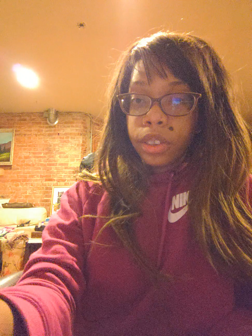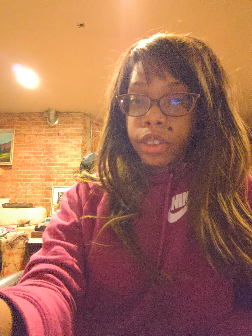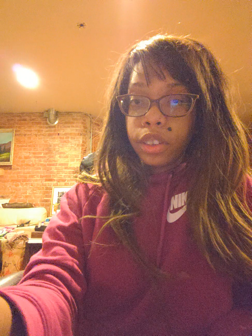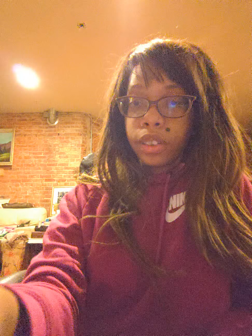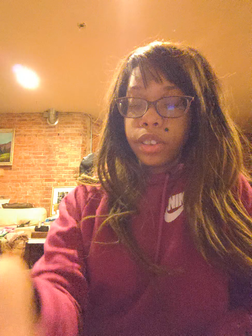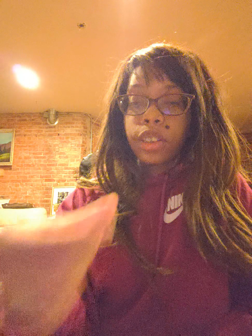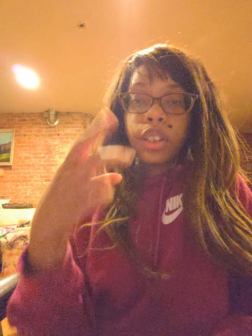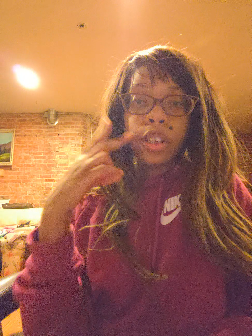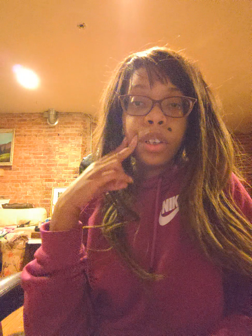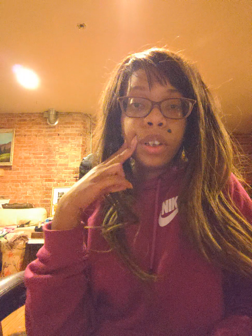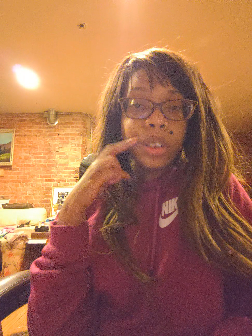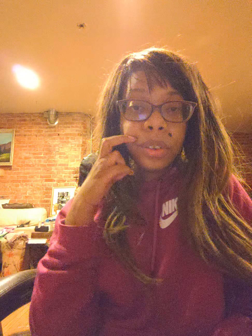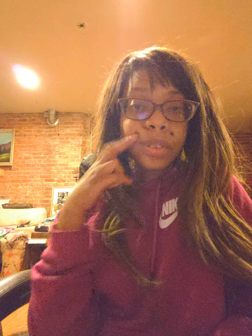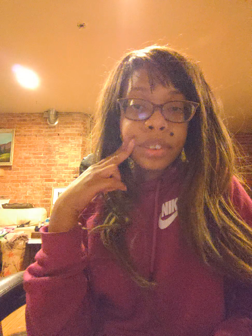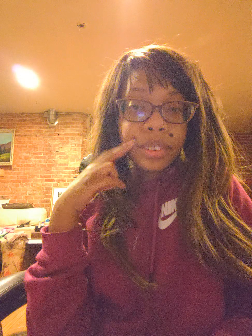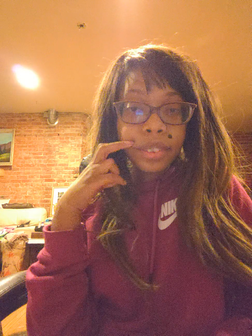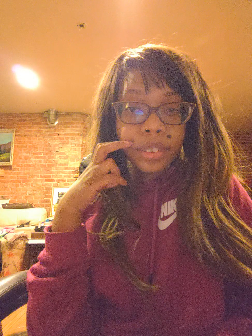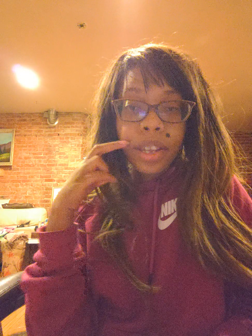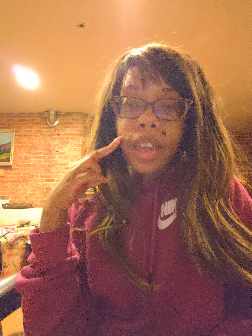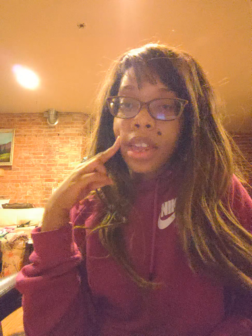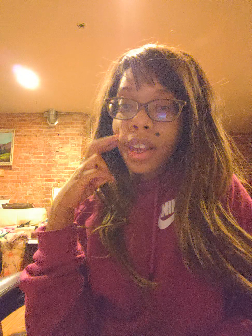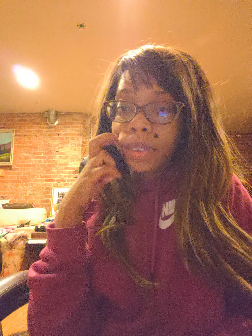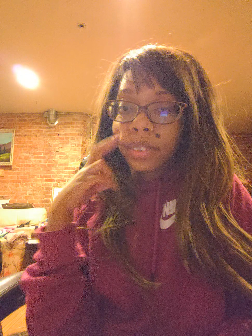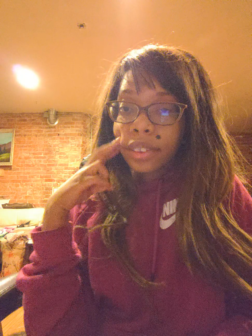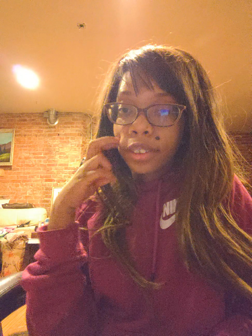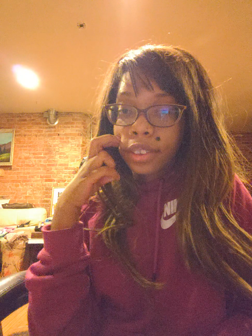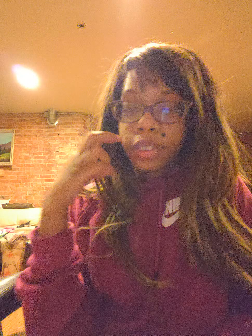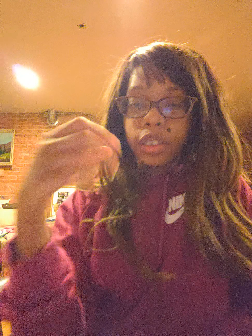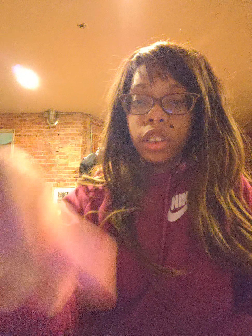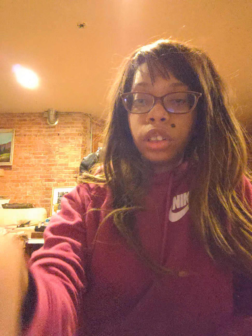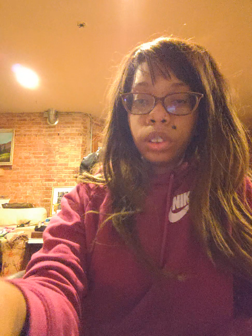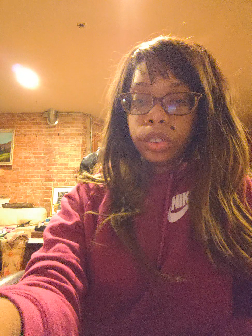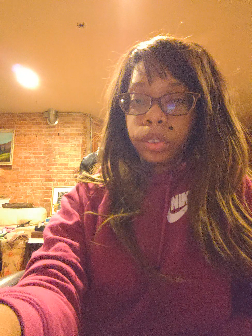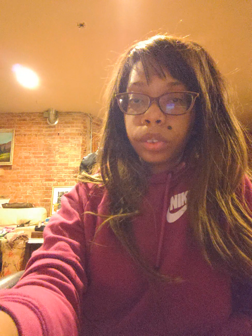gum